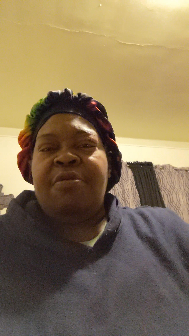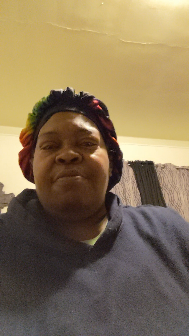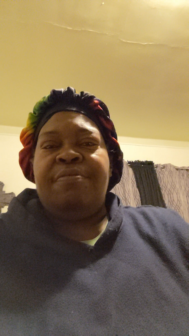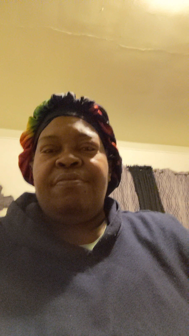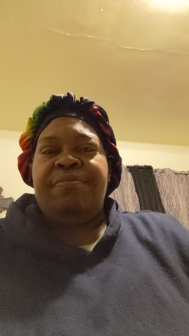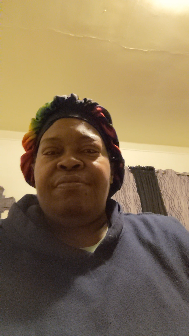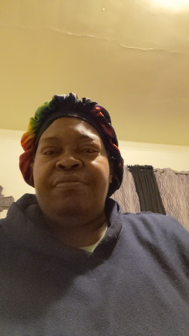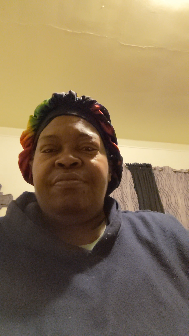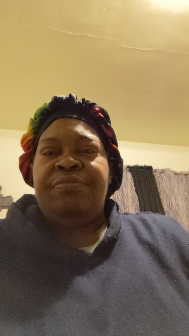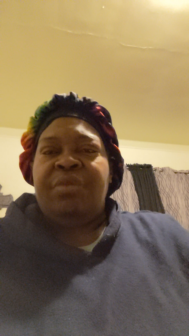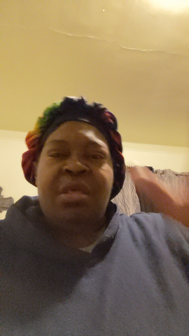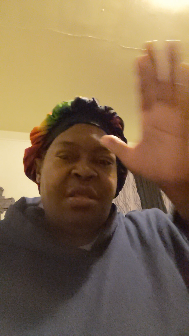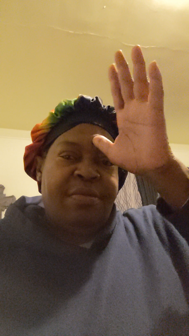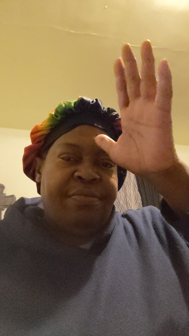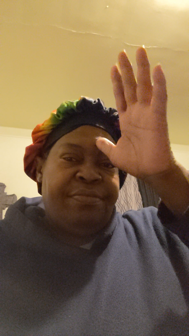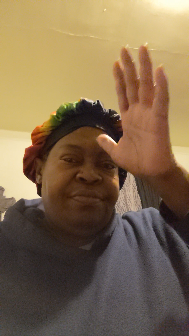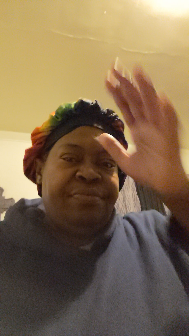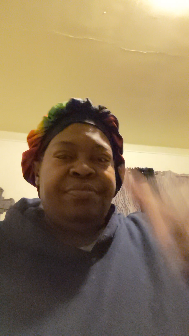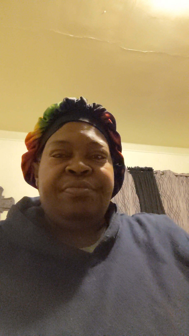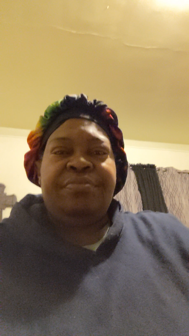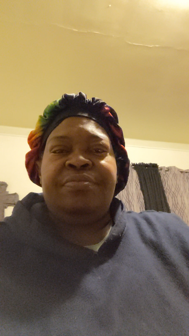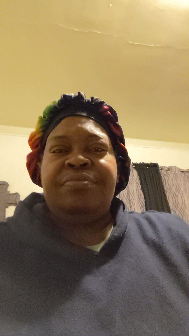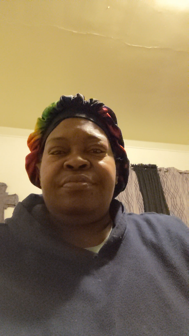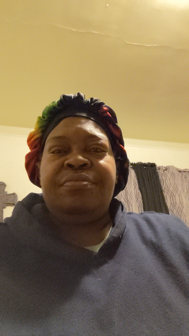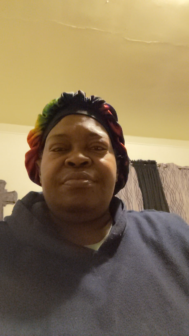daddy